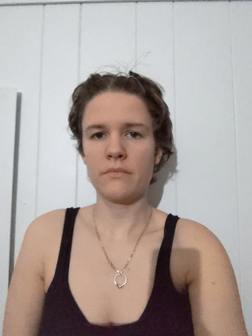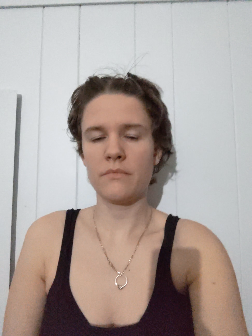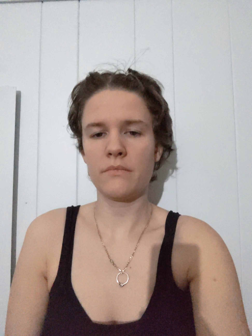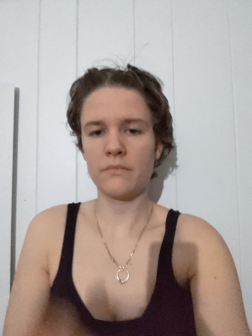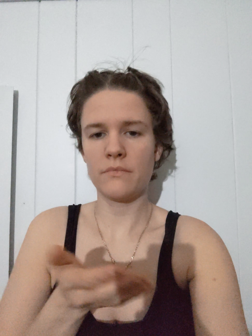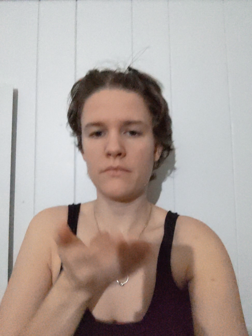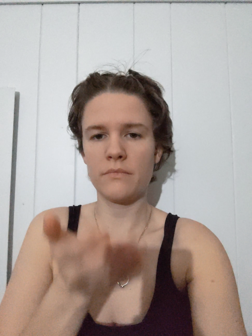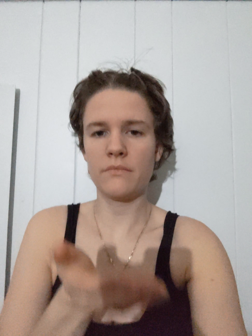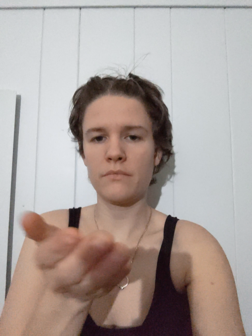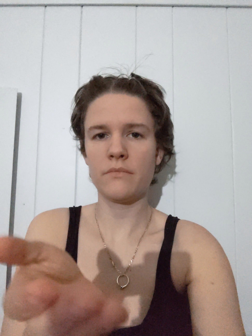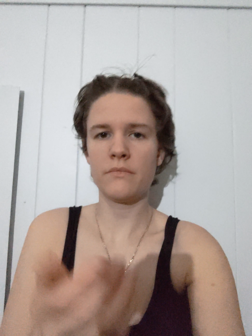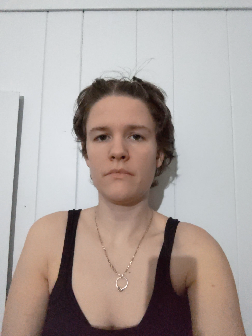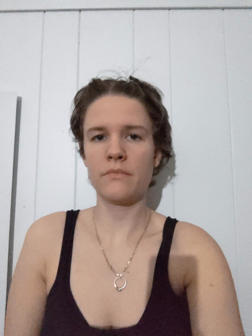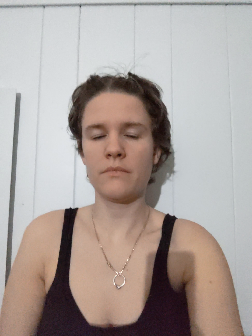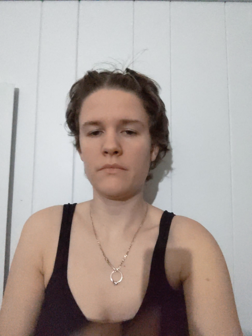boat